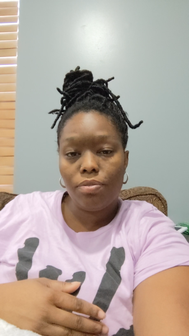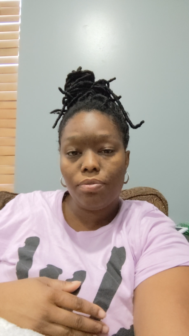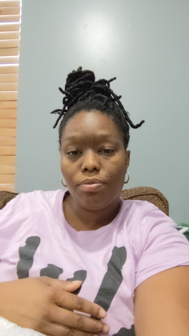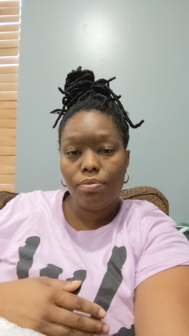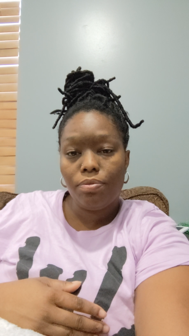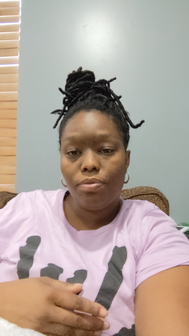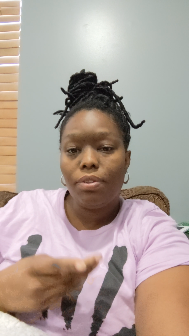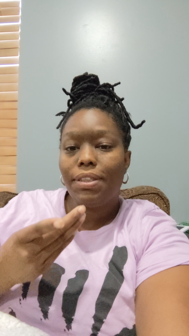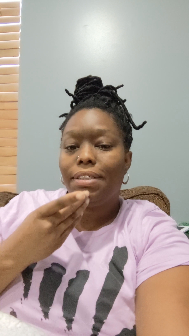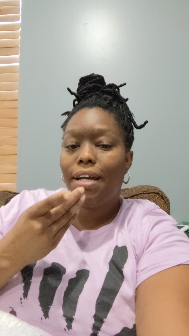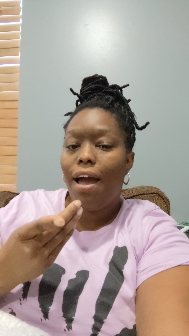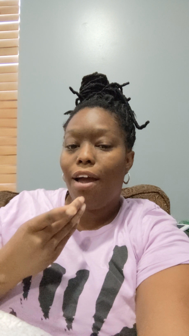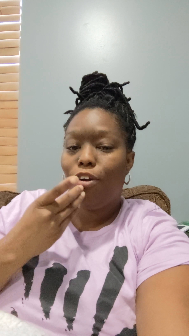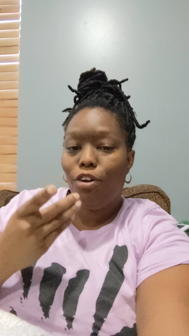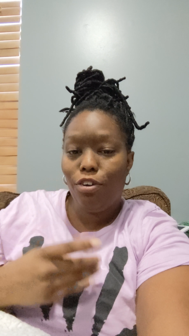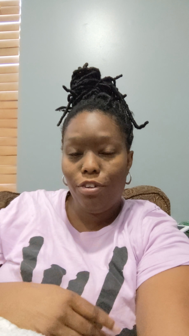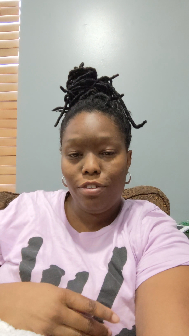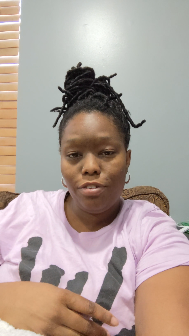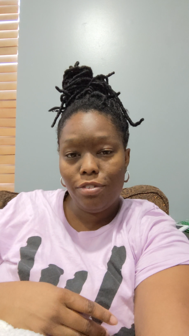dinner